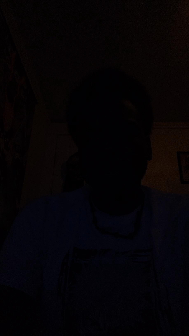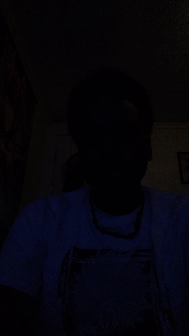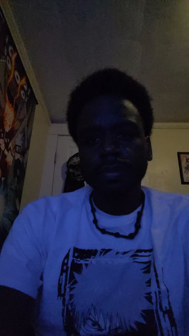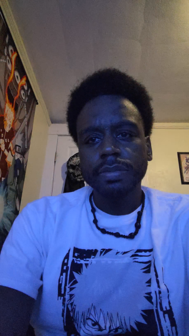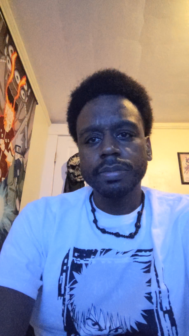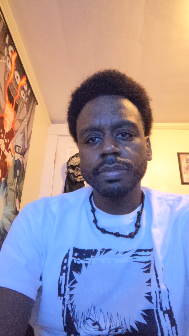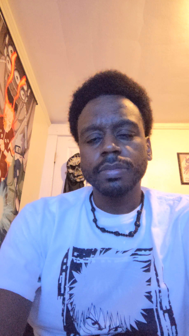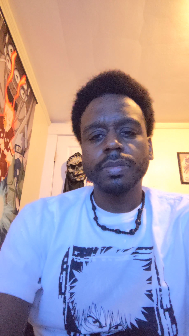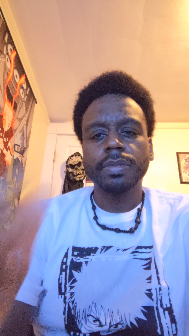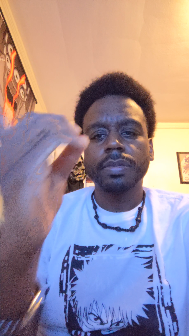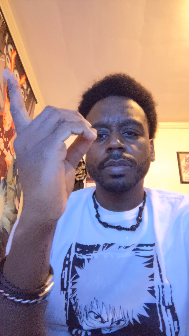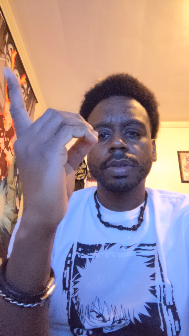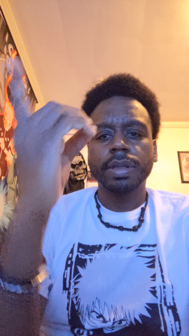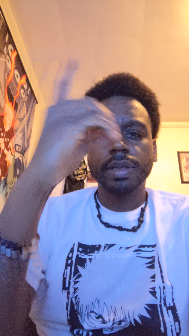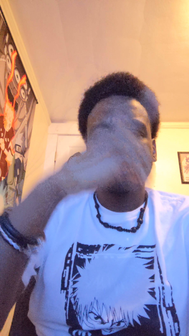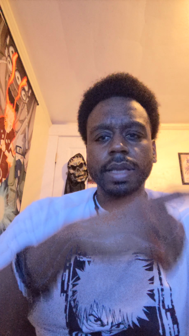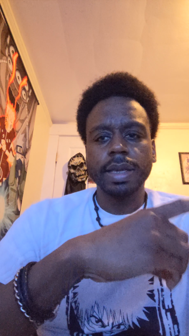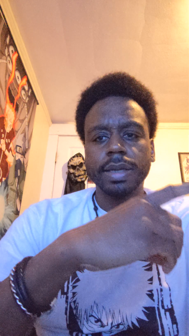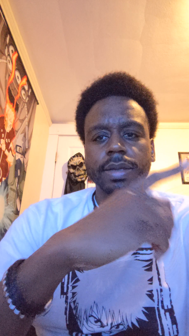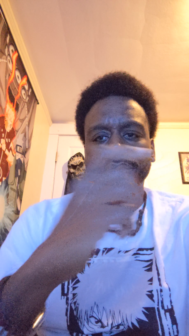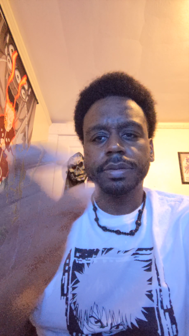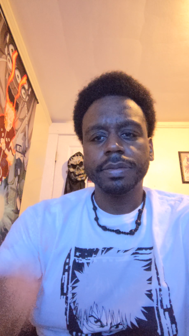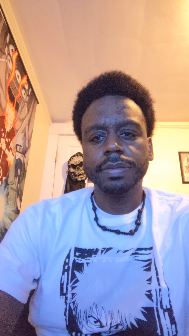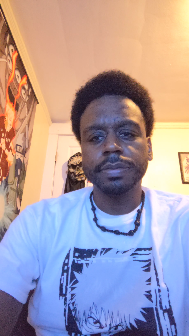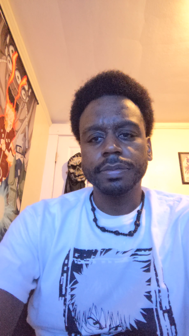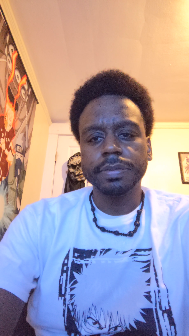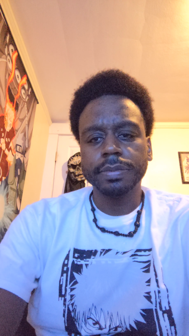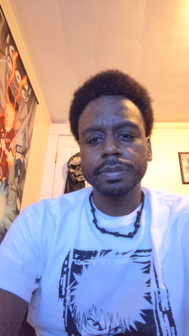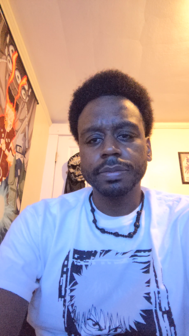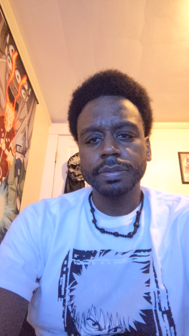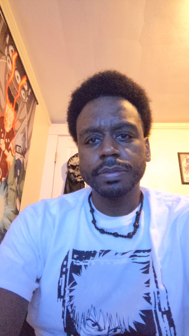day